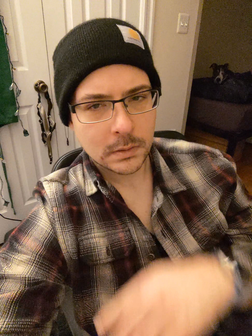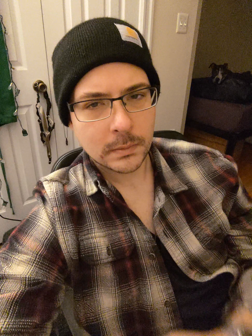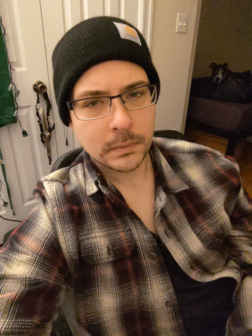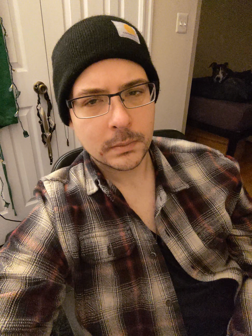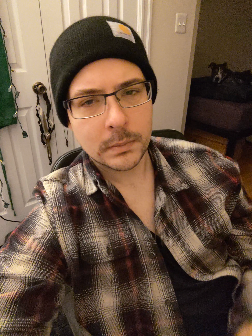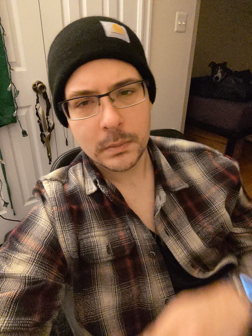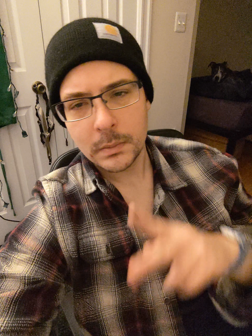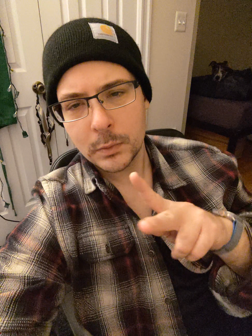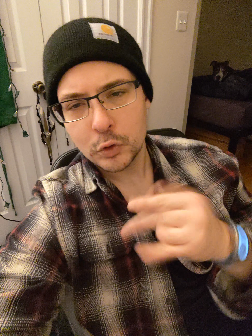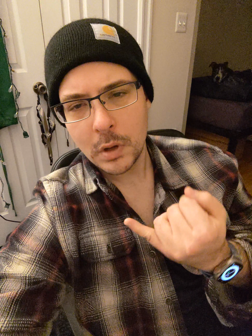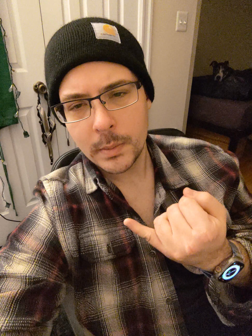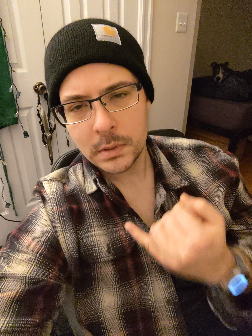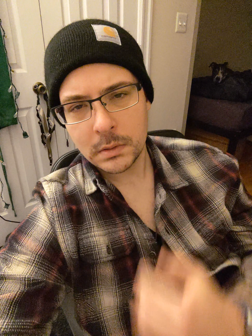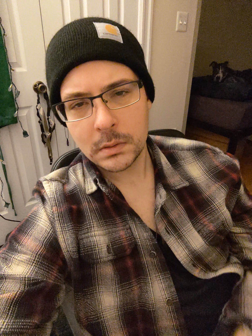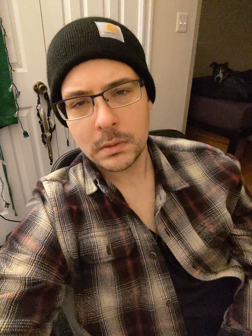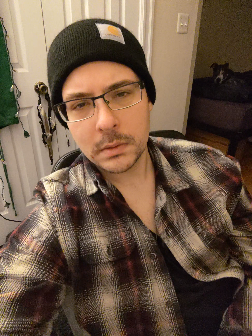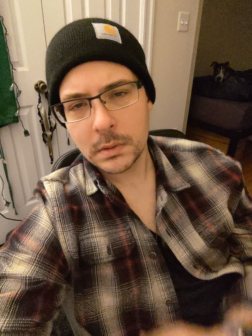pajamas